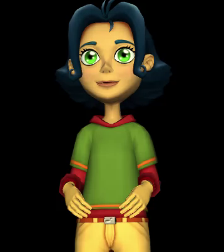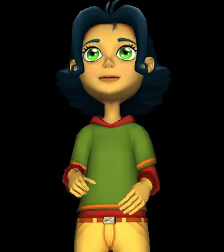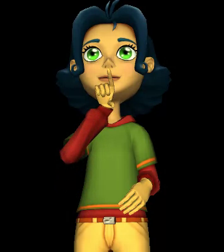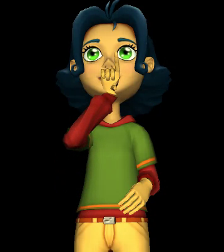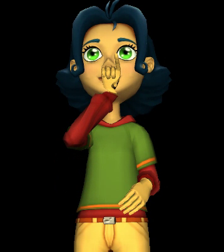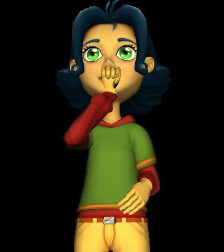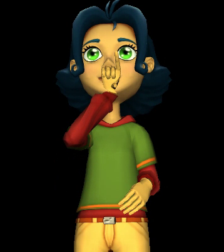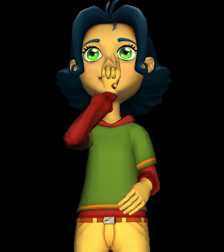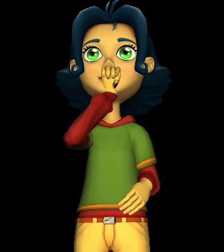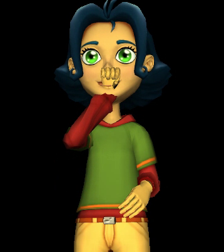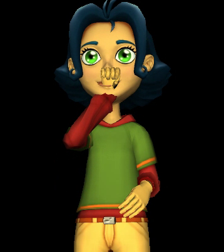دجاجة